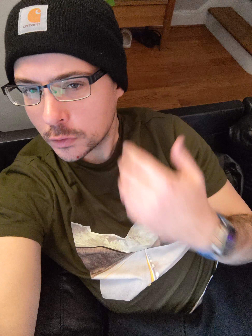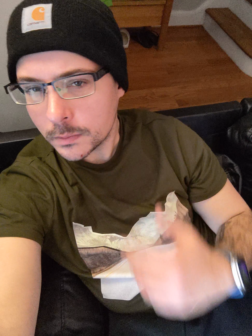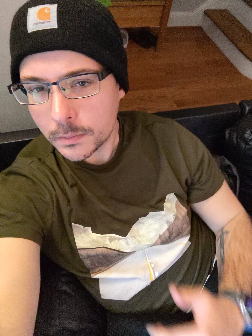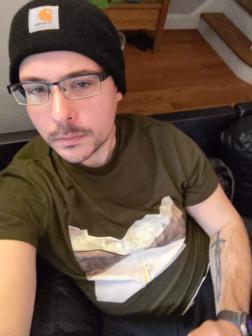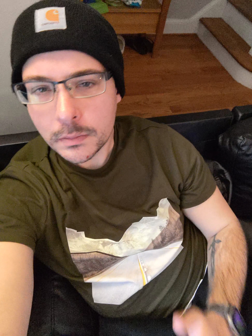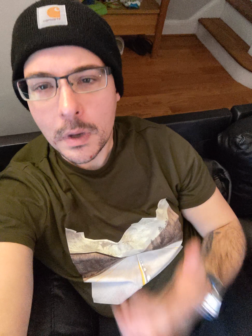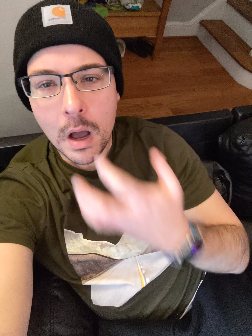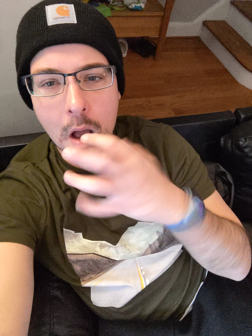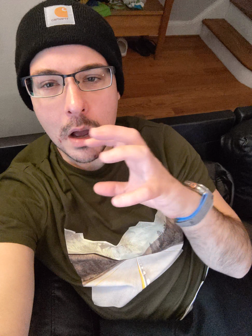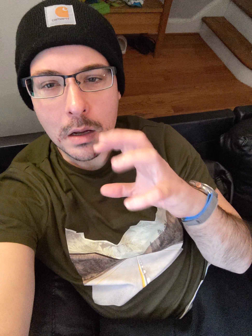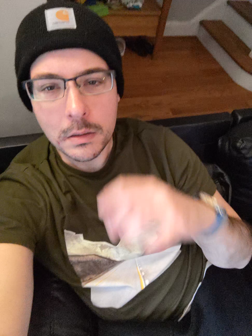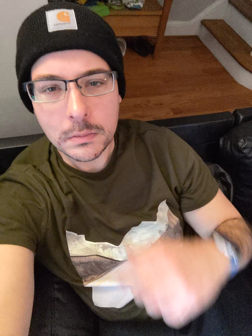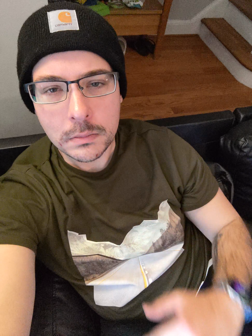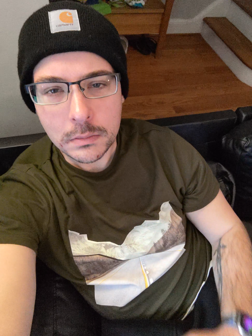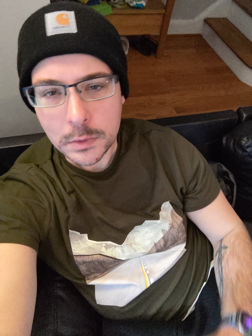hot